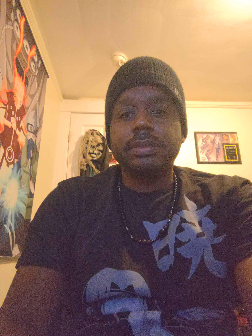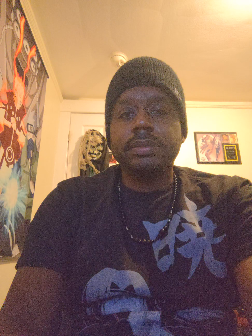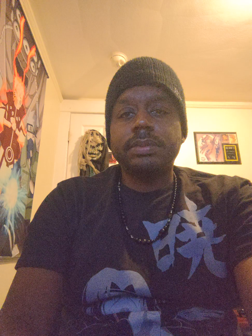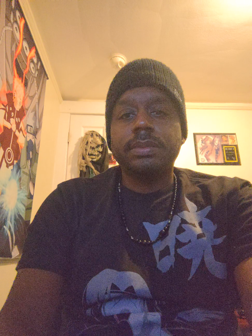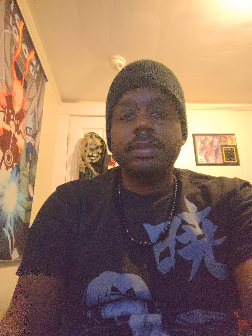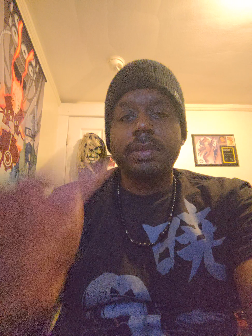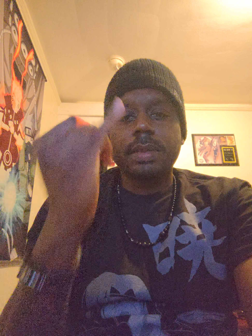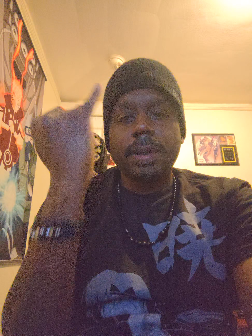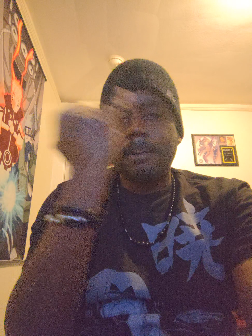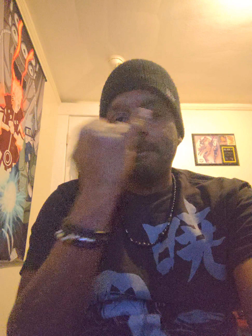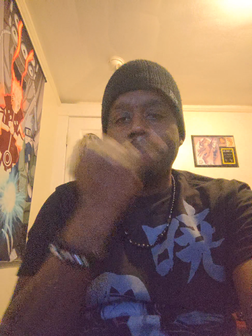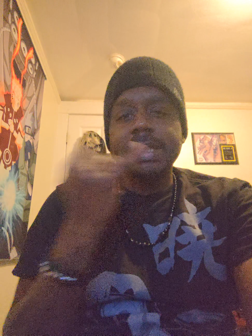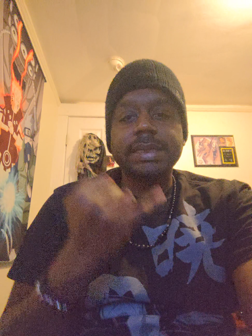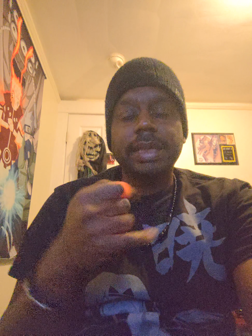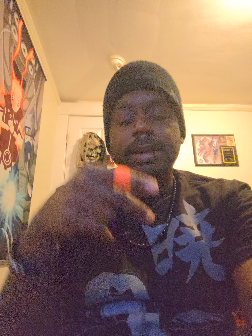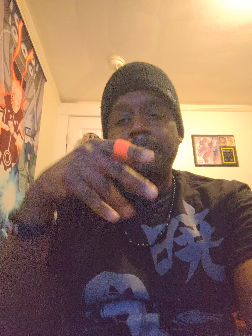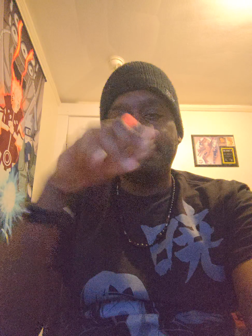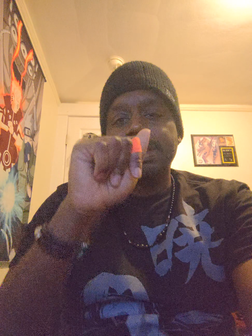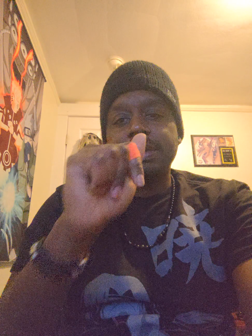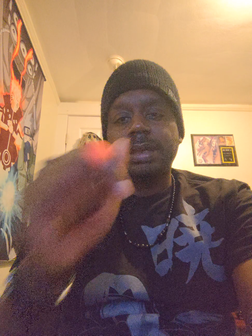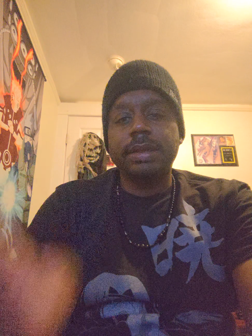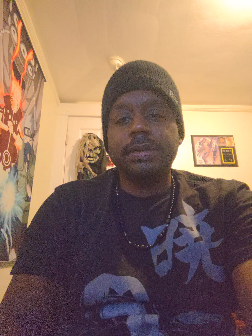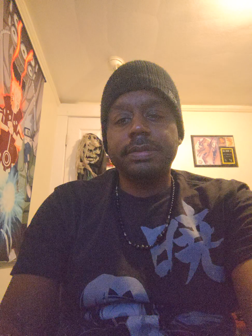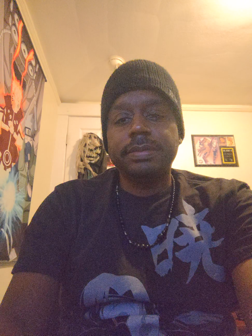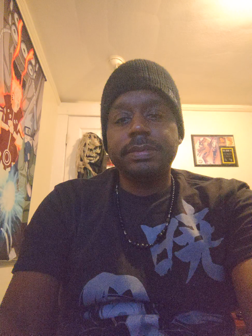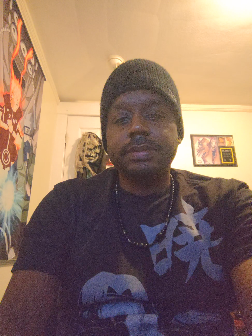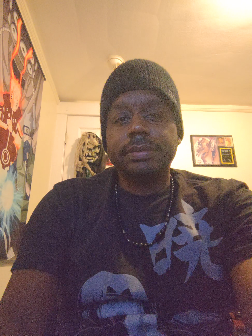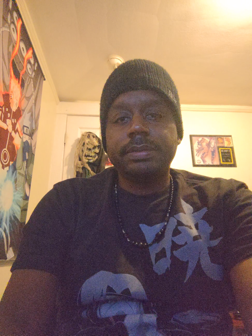pizza